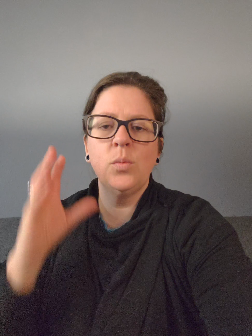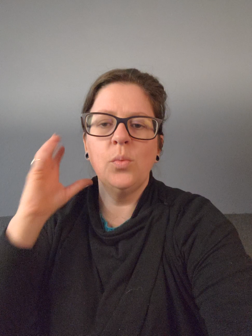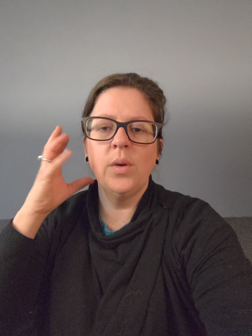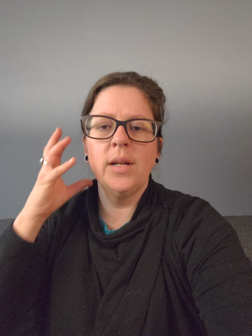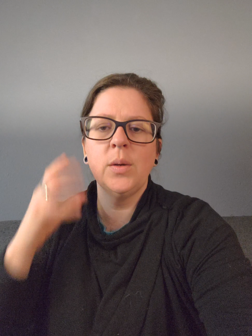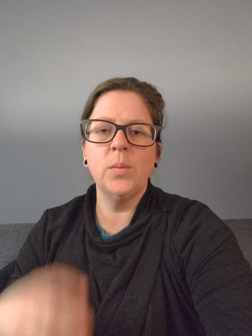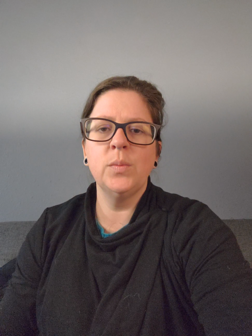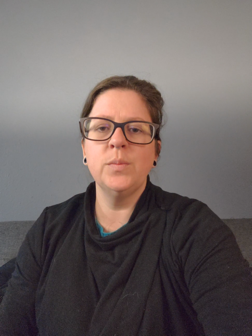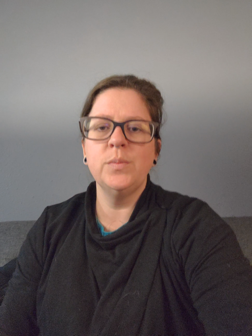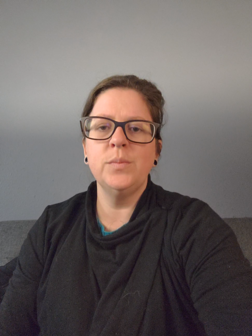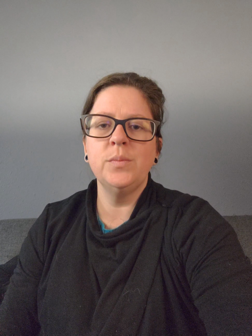radio